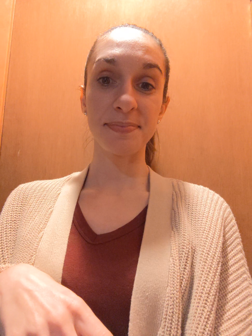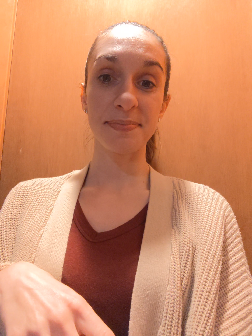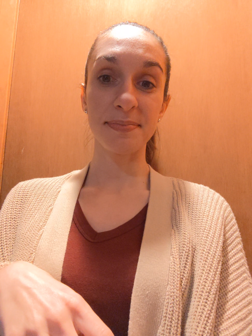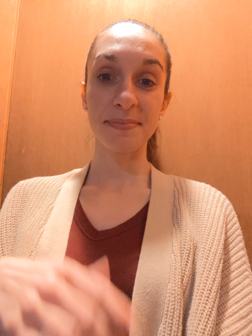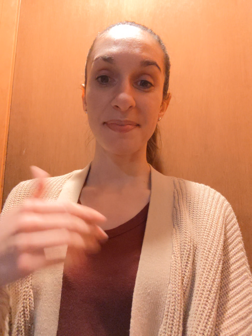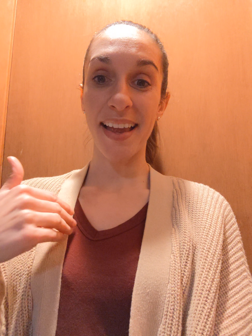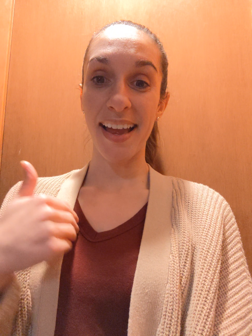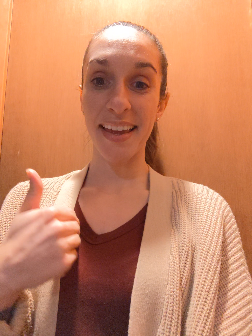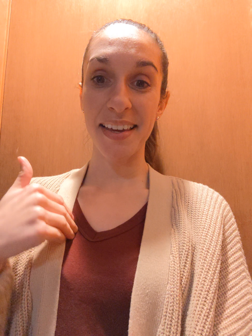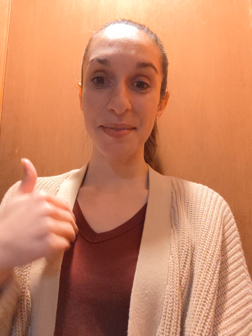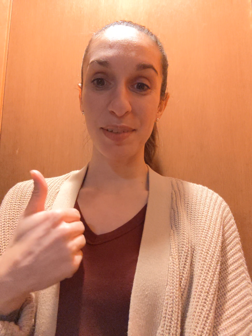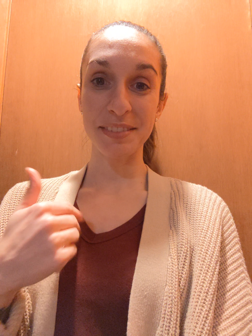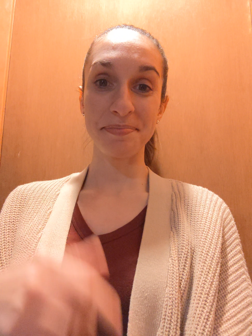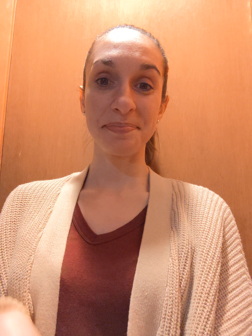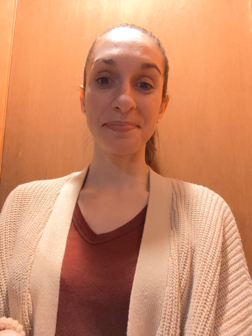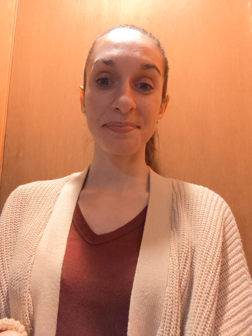animal